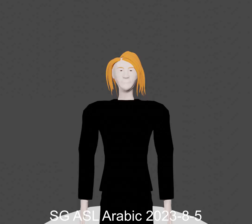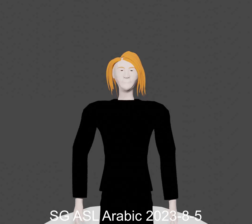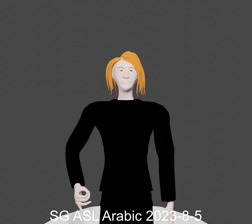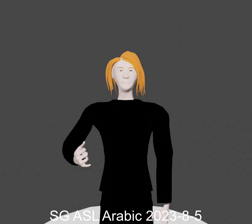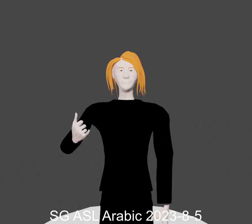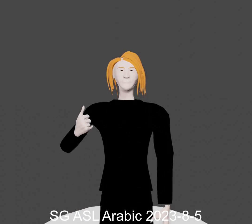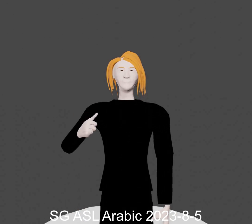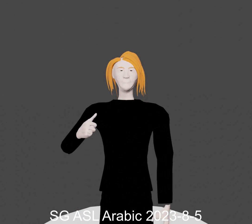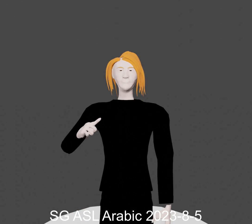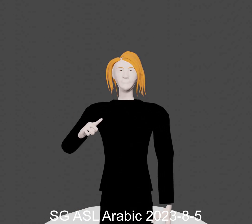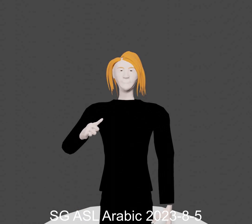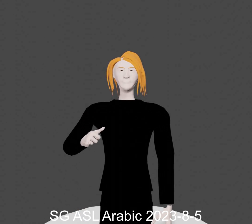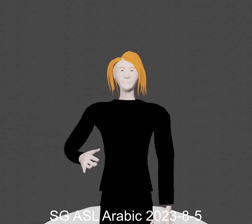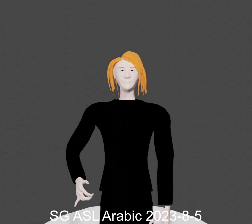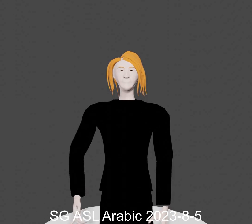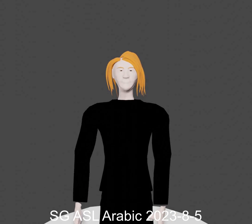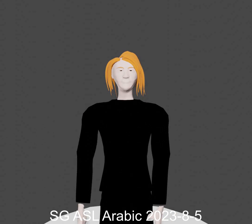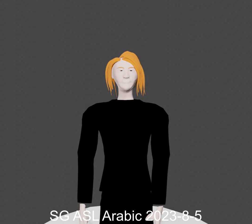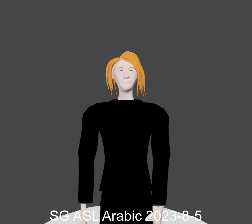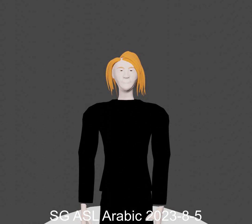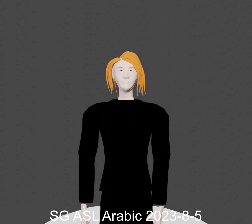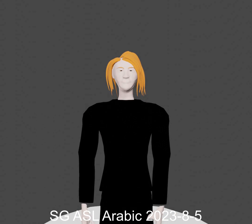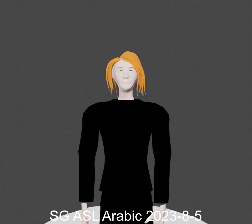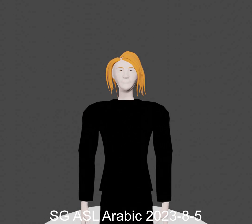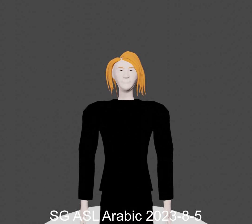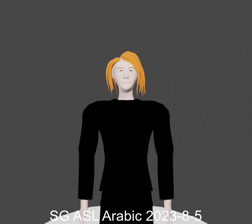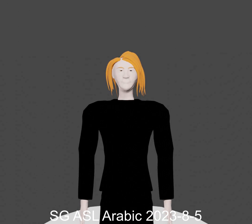Arabic